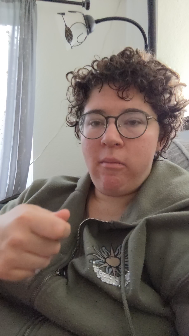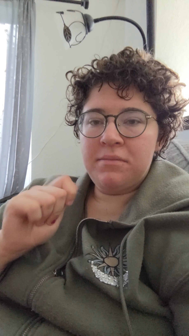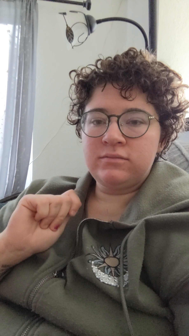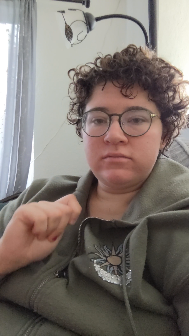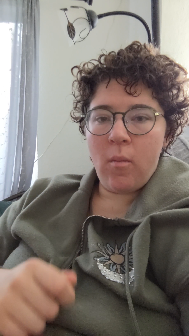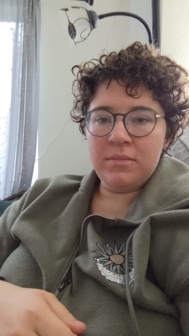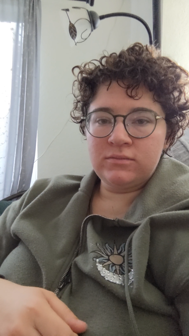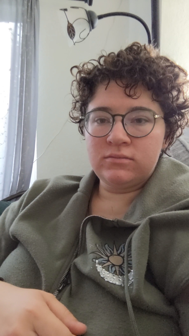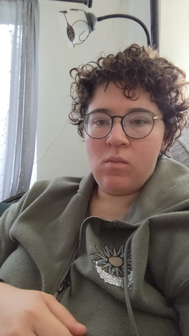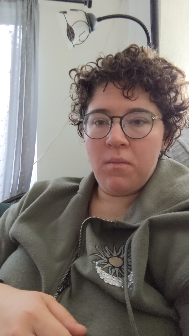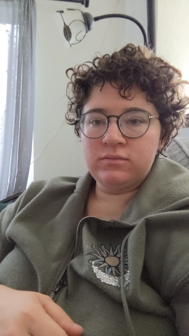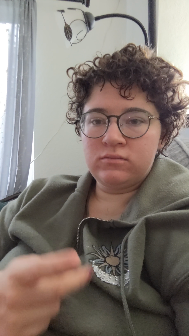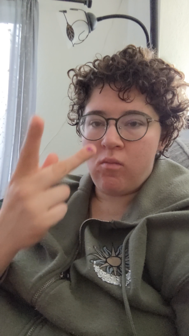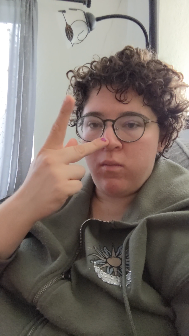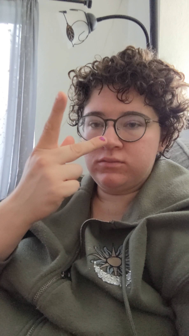penis